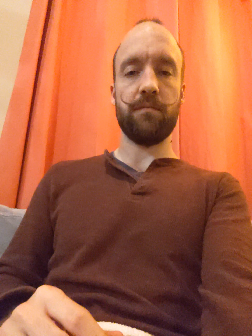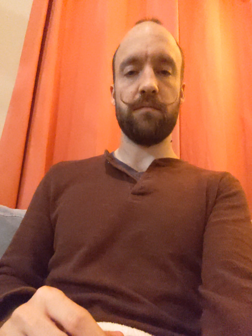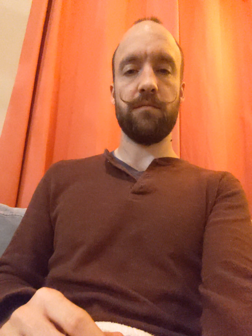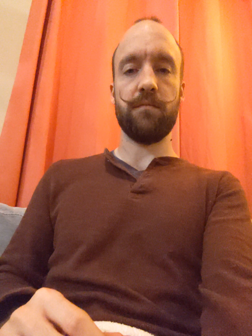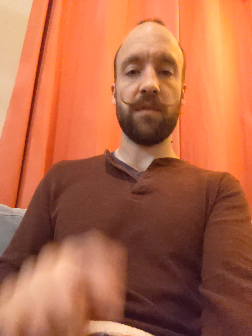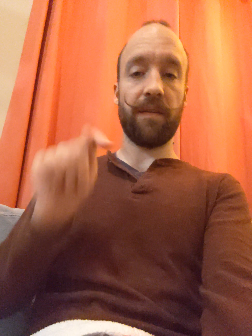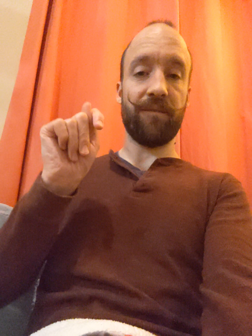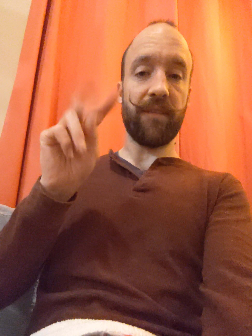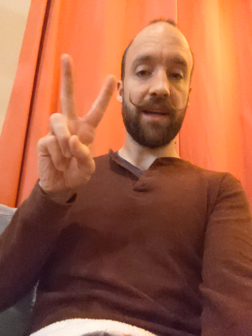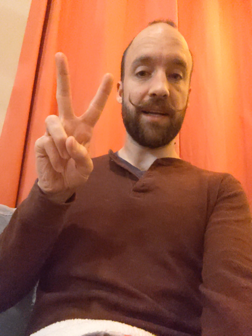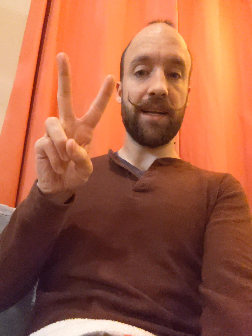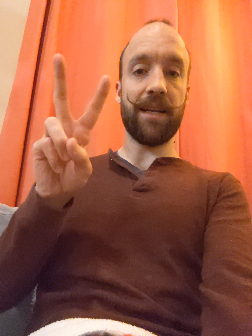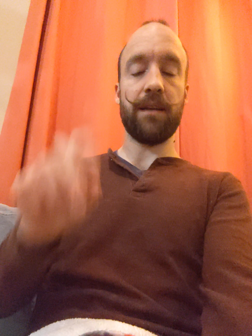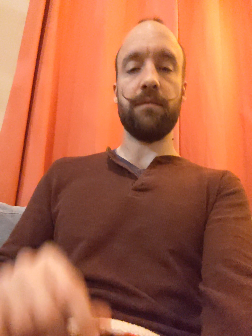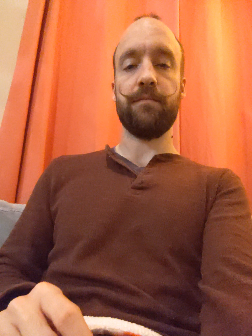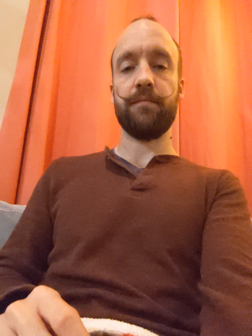TV